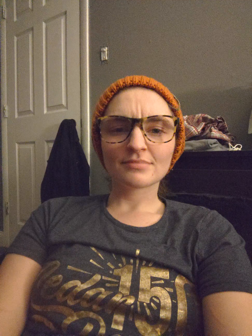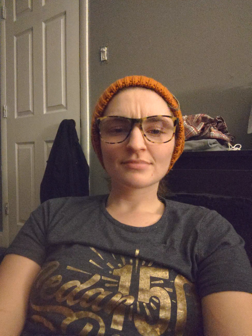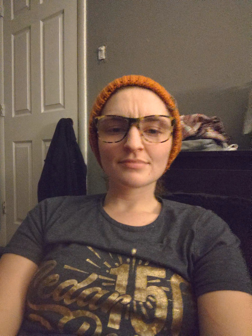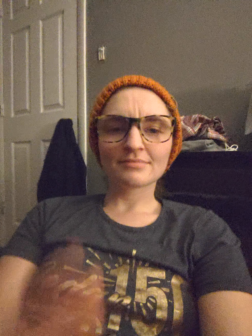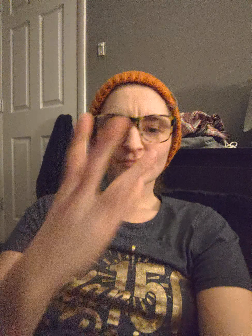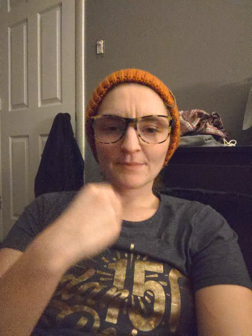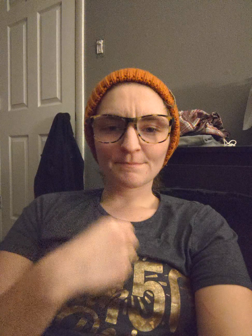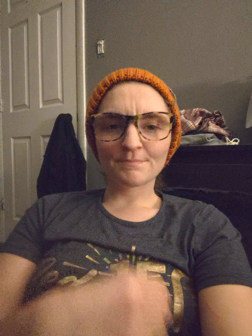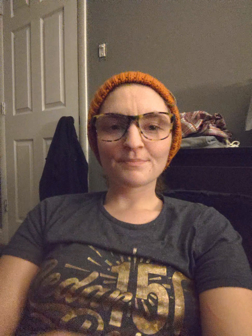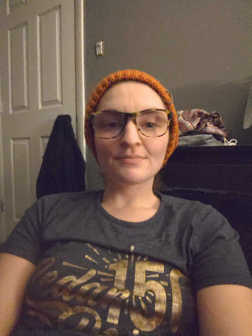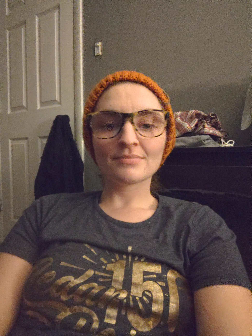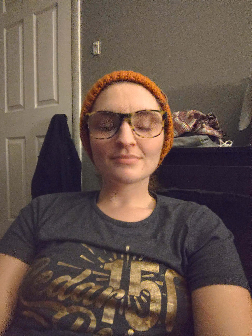sleep